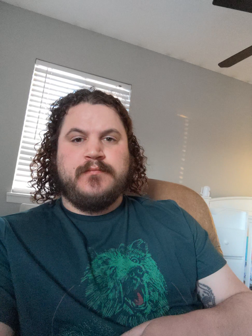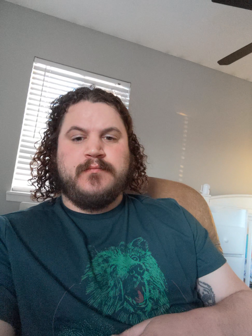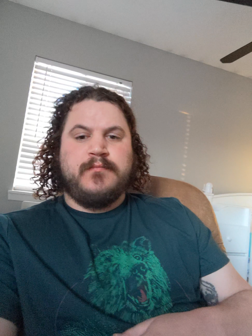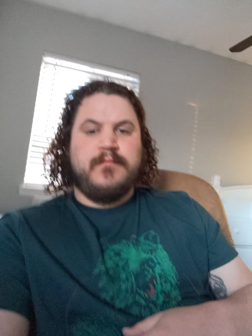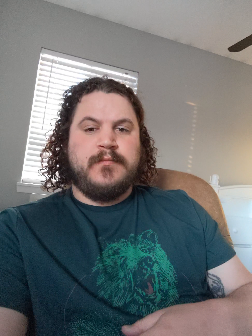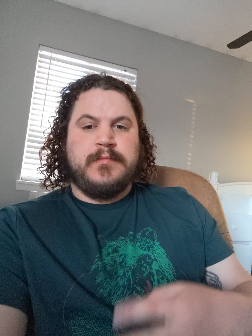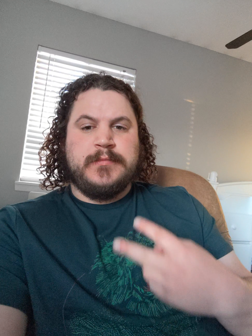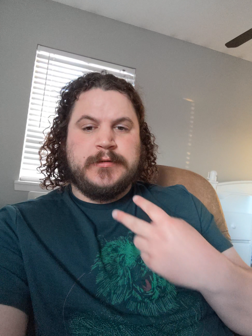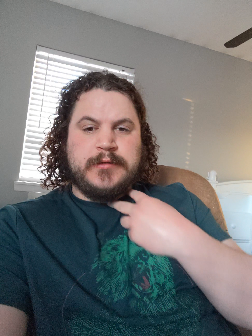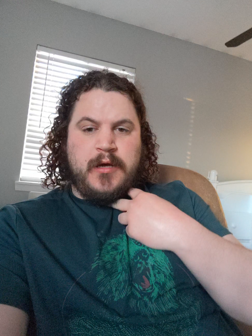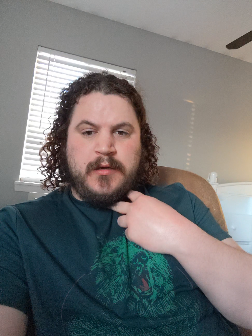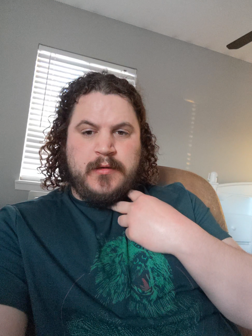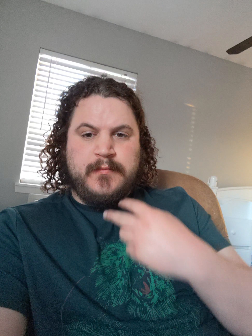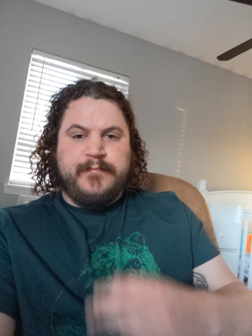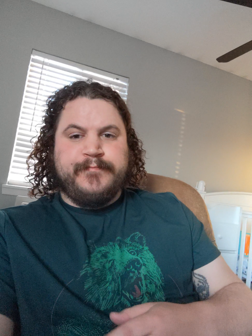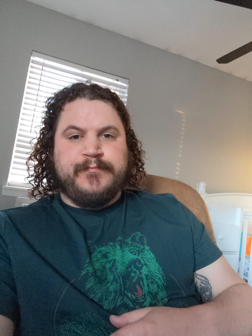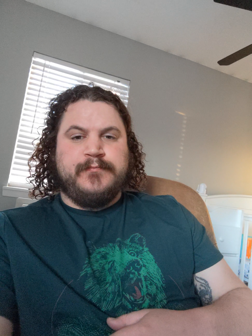stuck